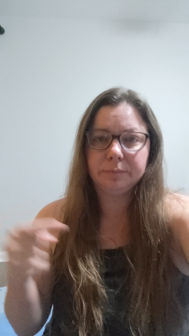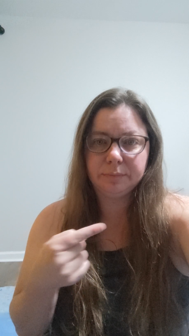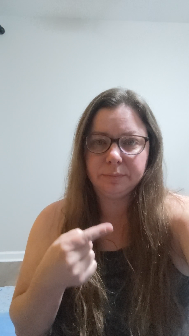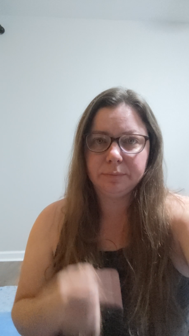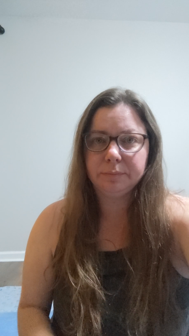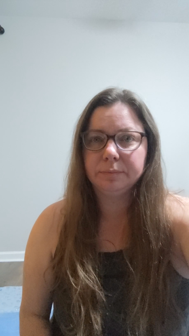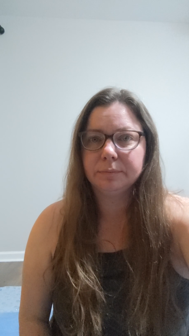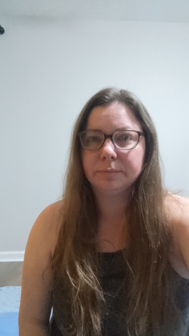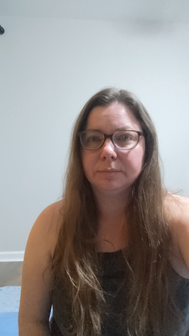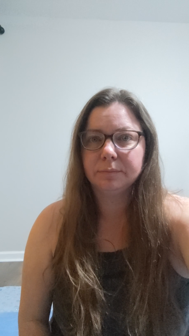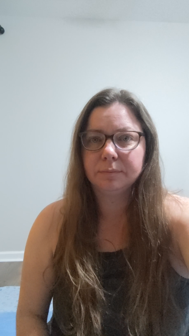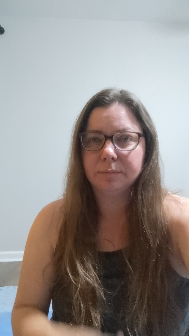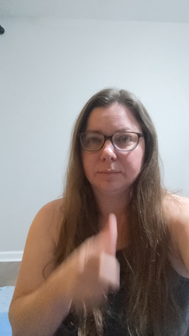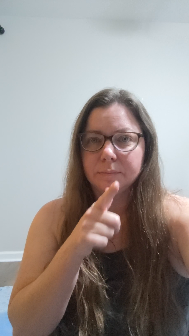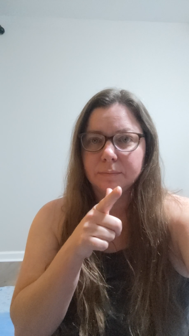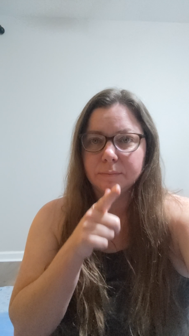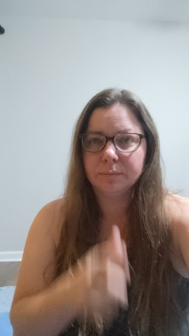lunch